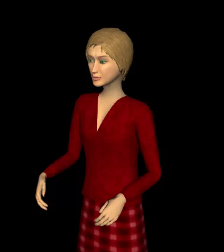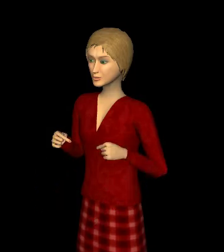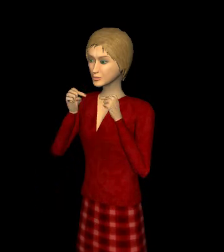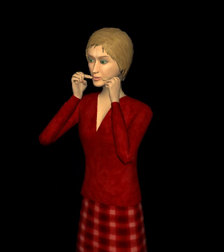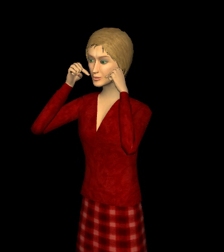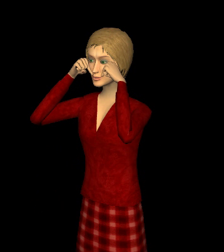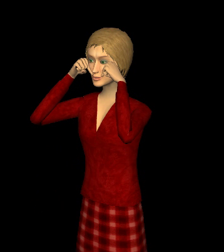يبتسم